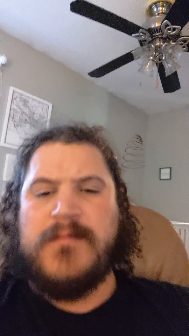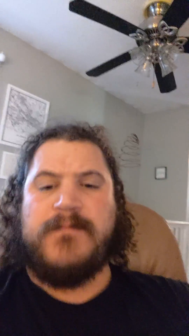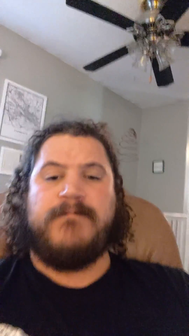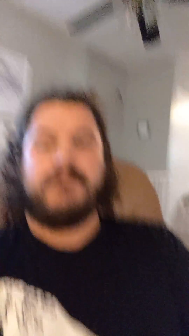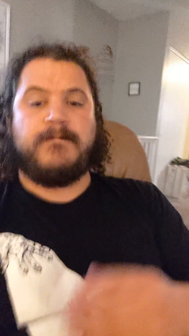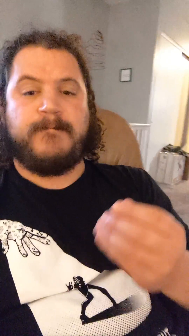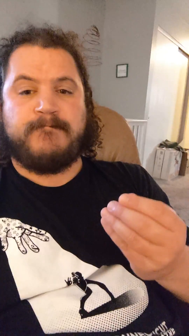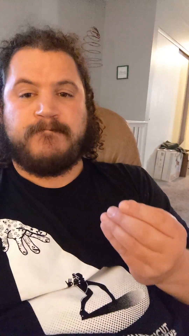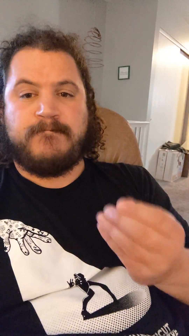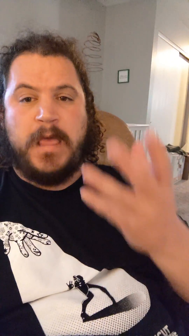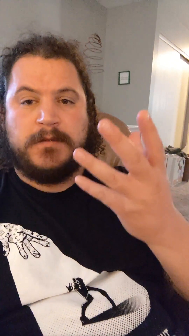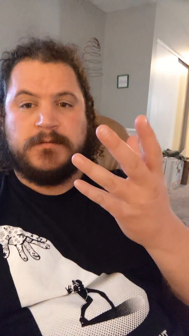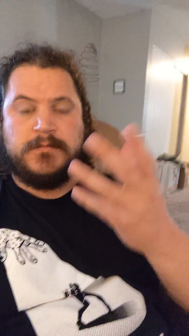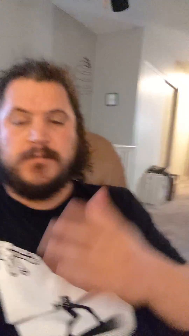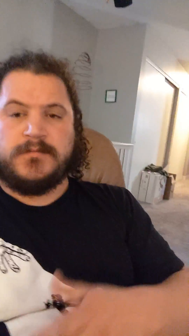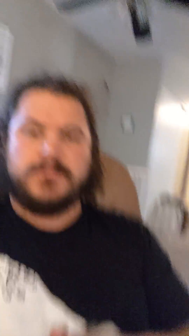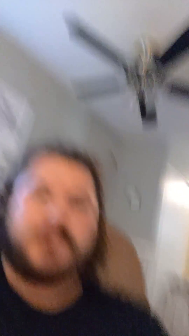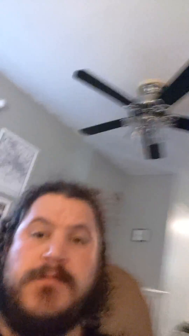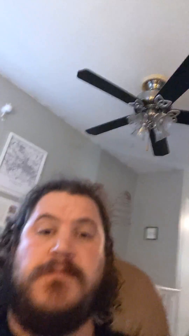plants